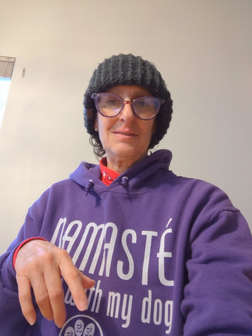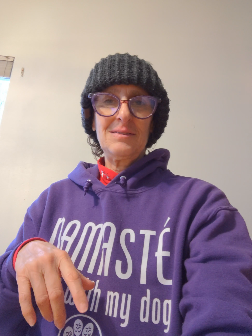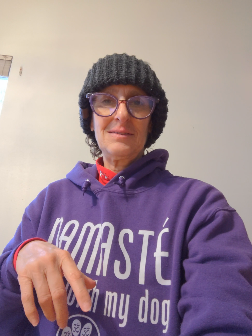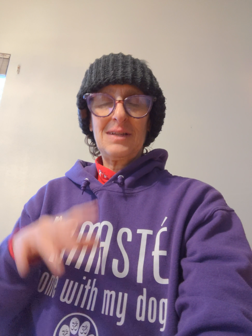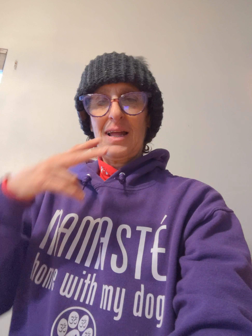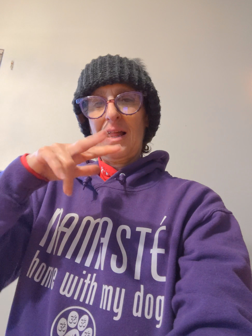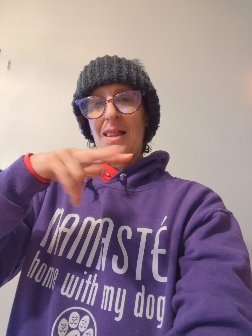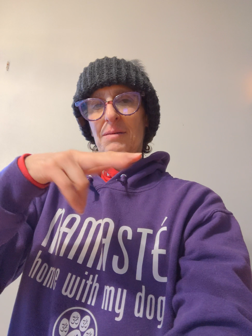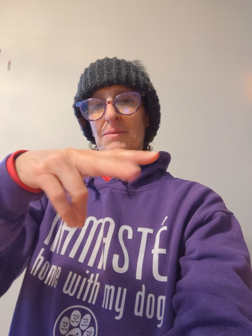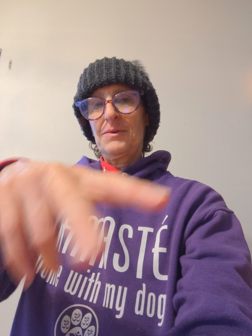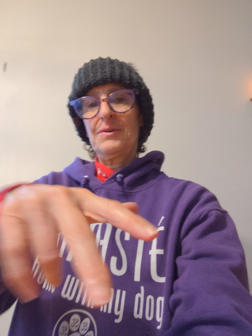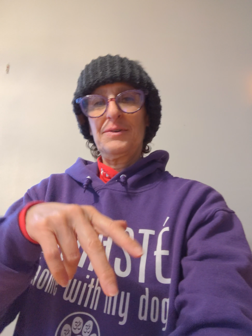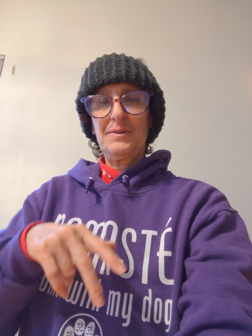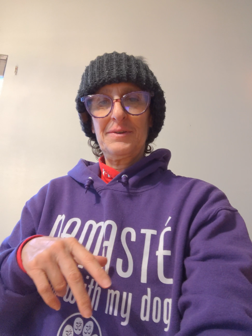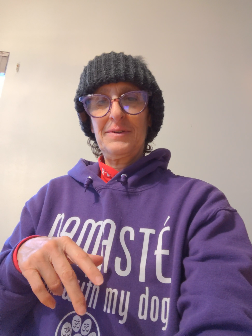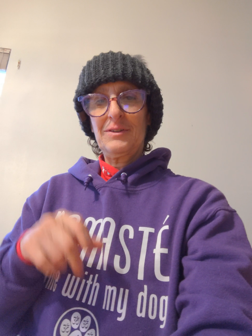helicopter